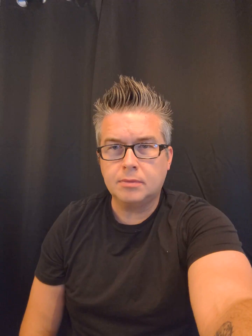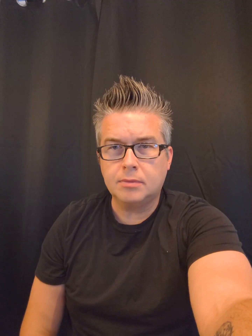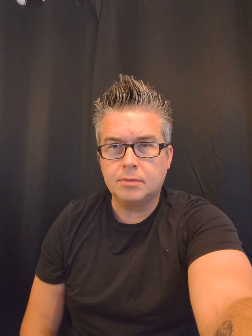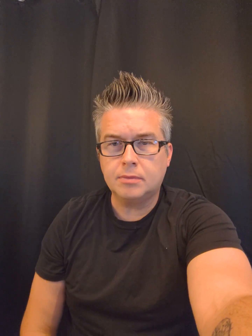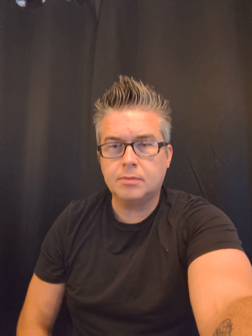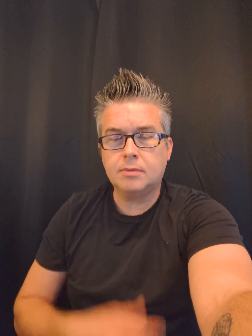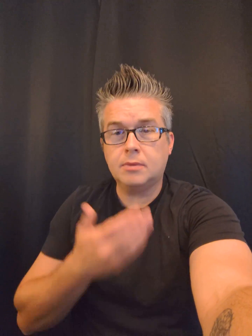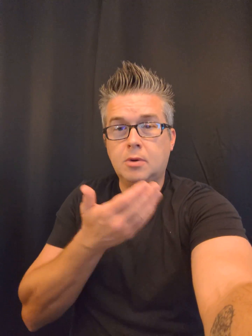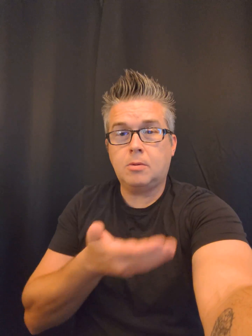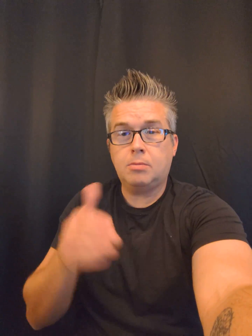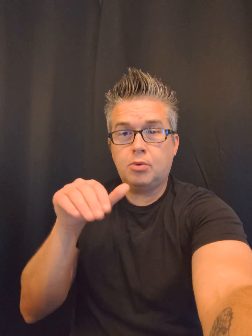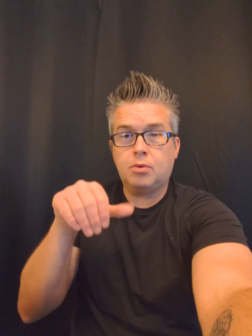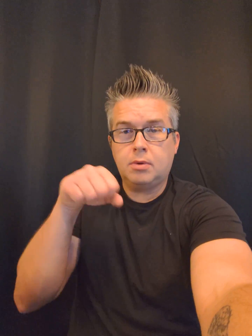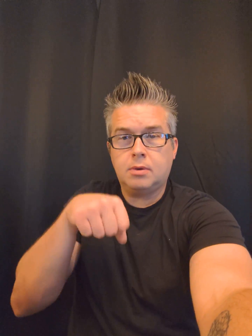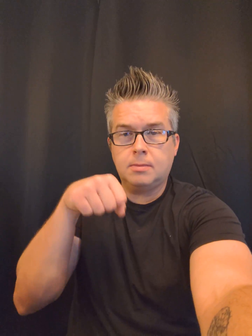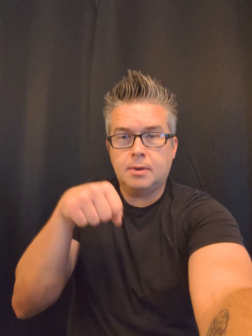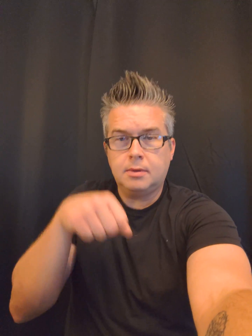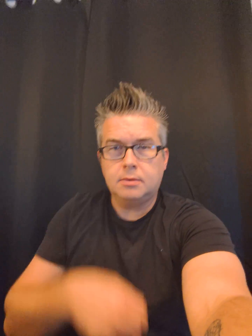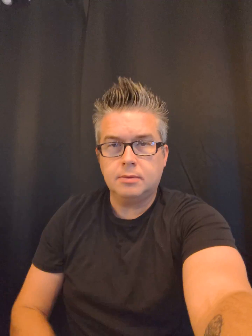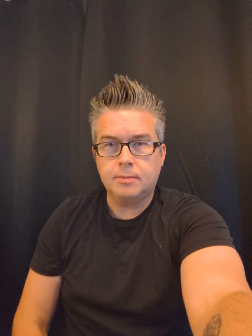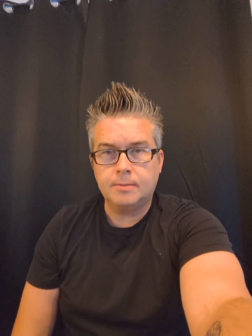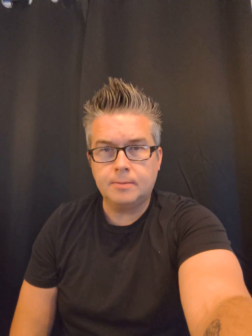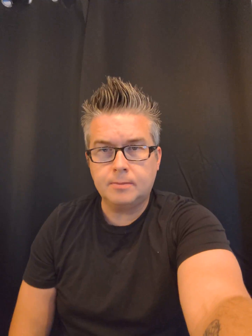basket